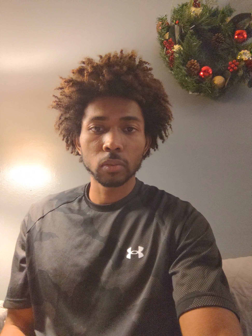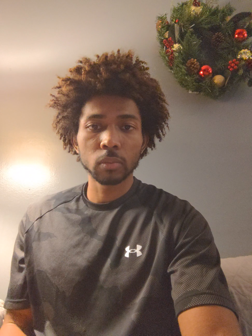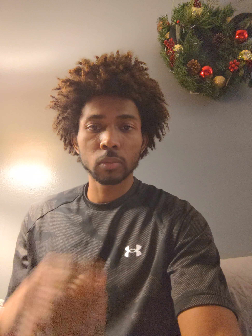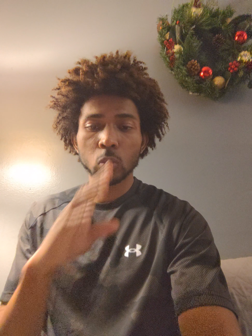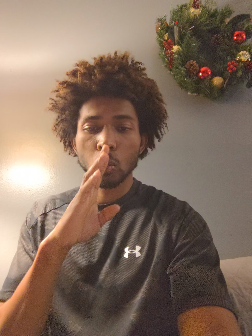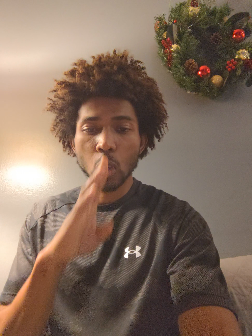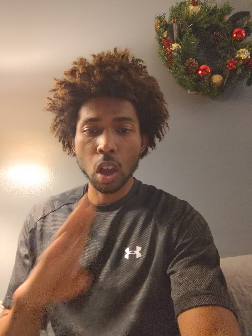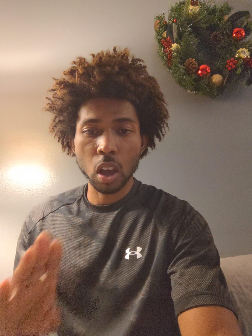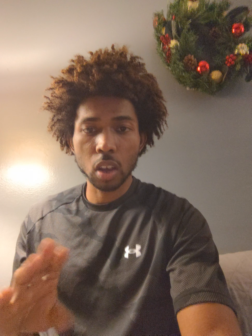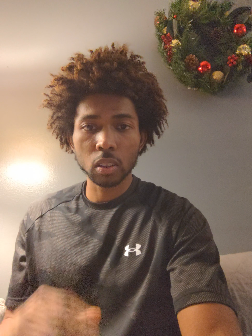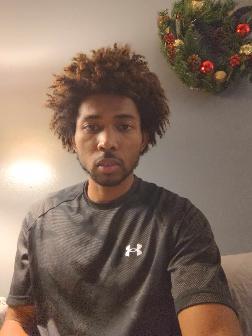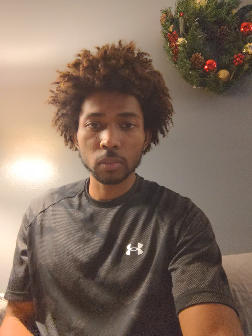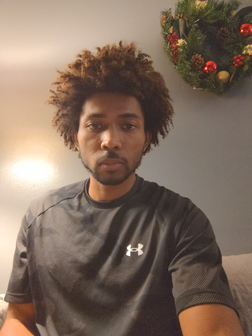quiet